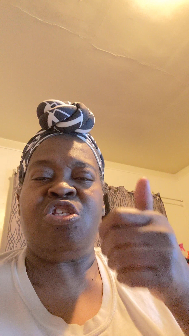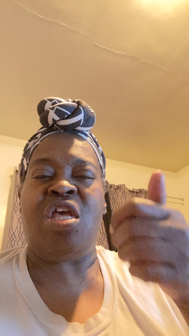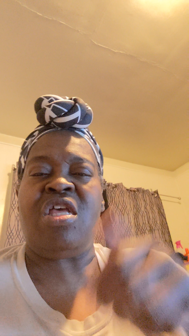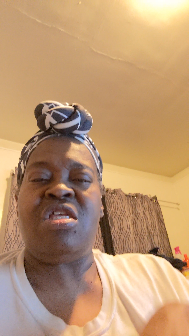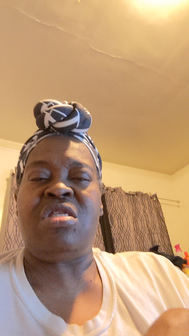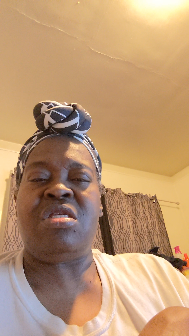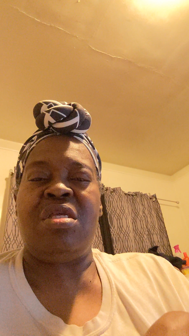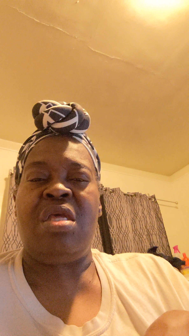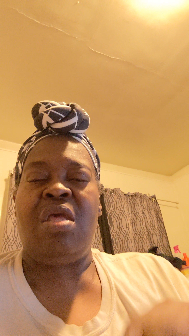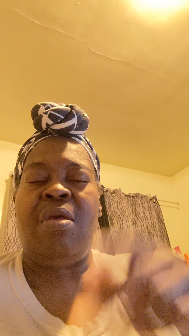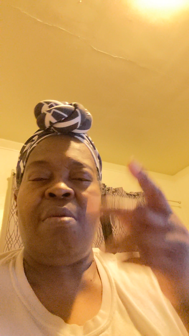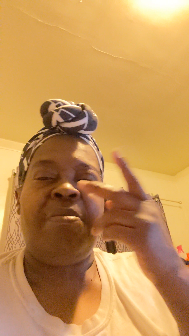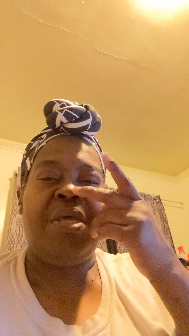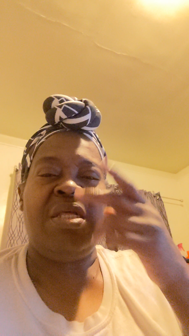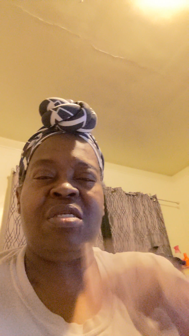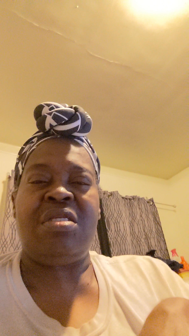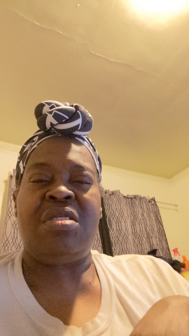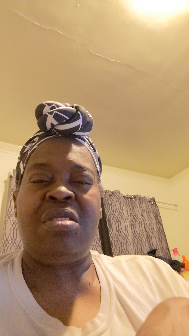penis